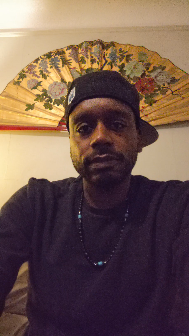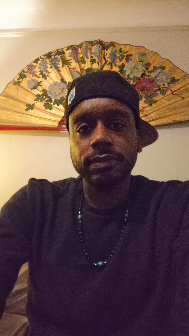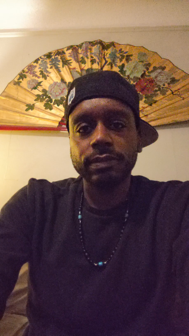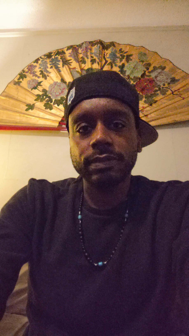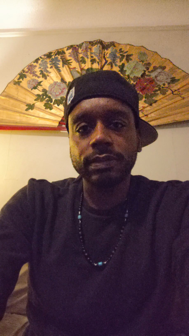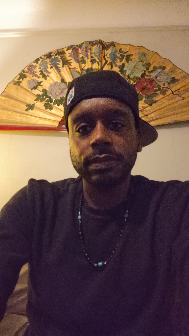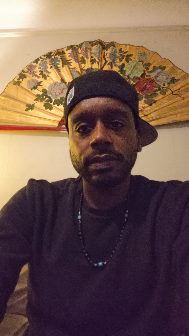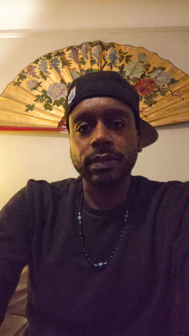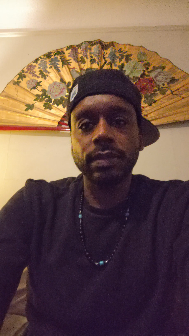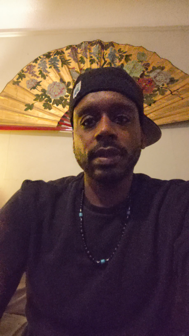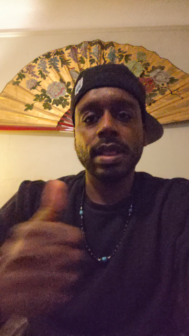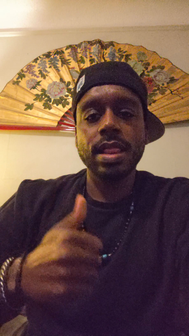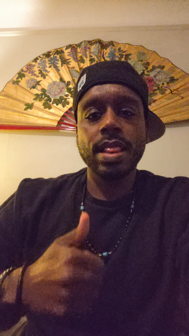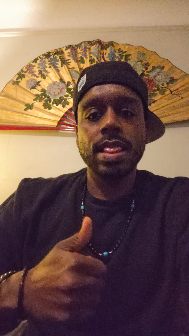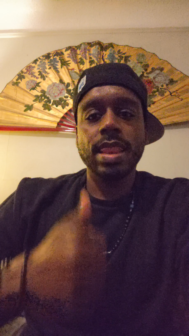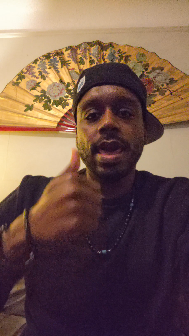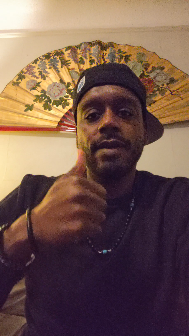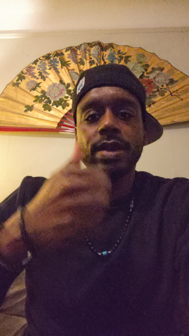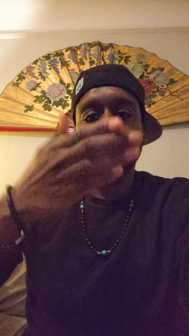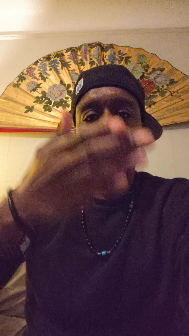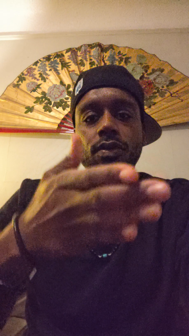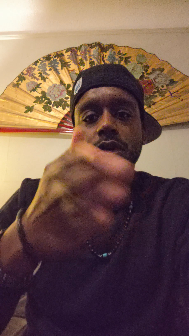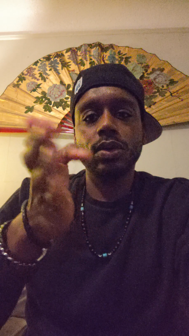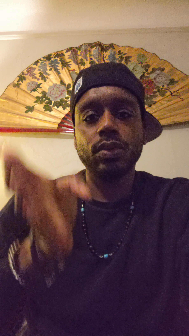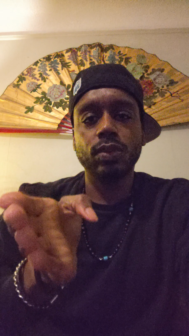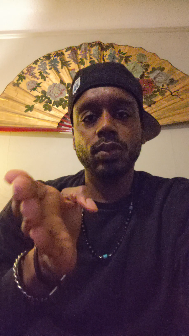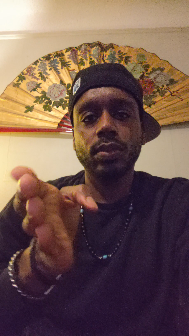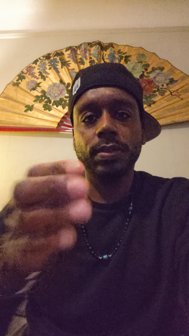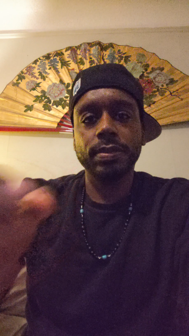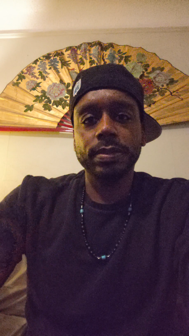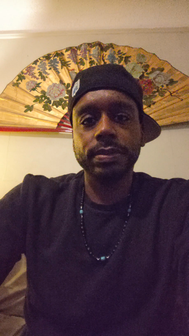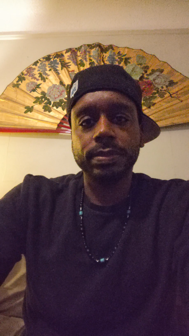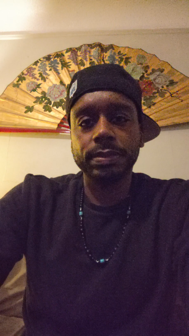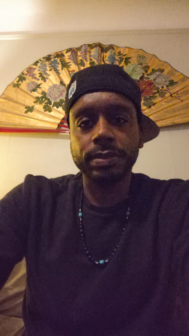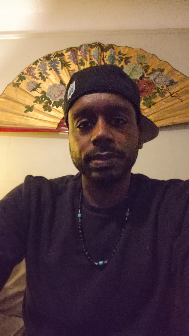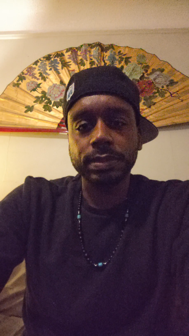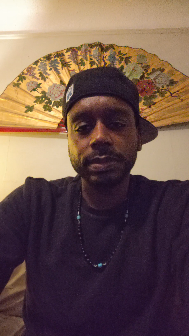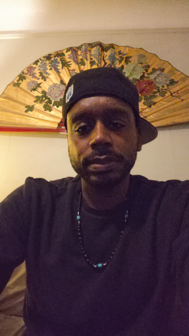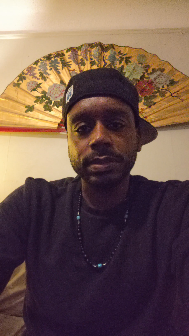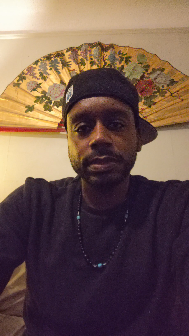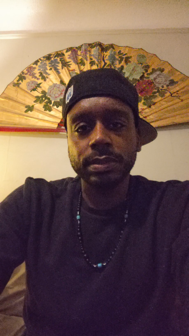living room